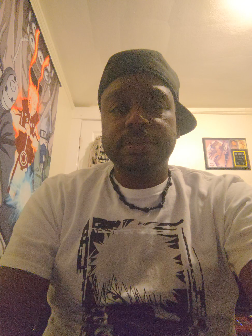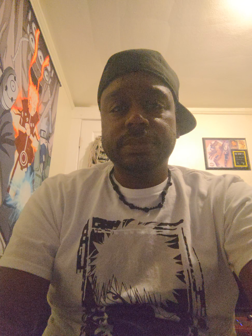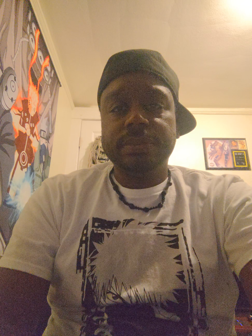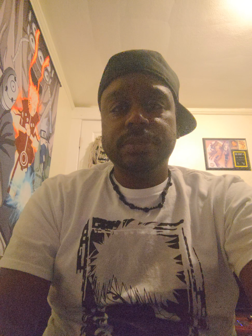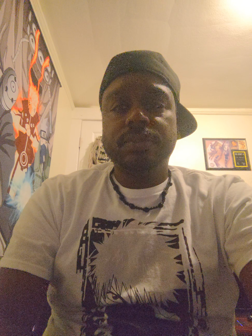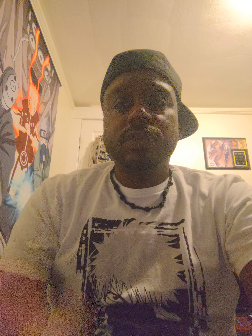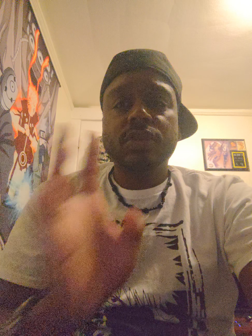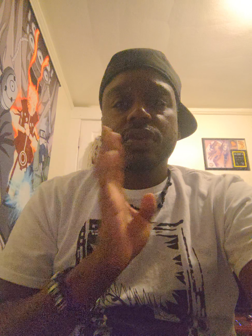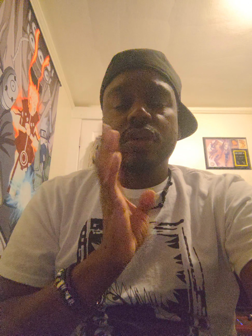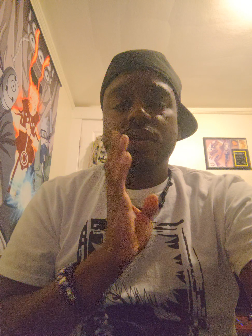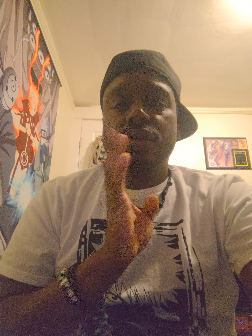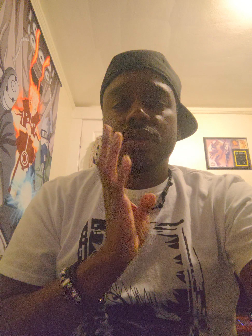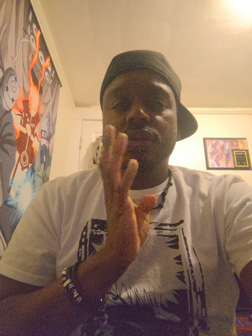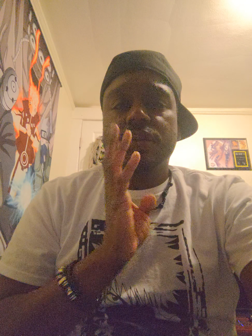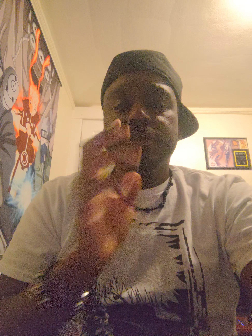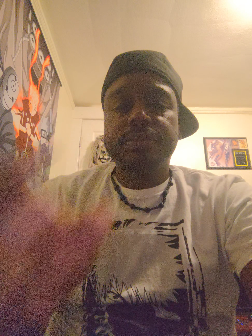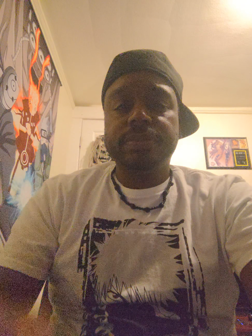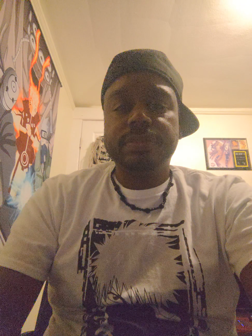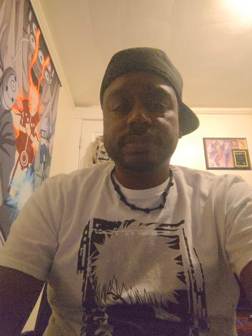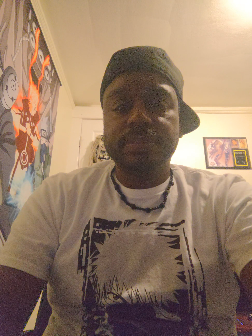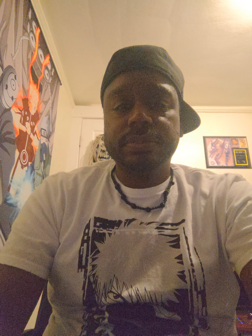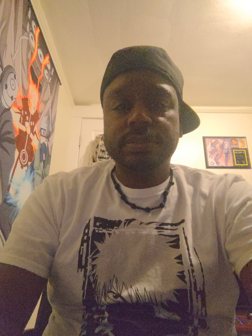talk